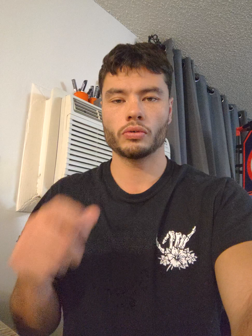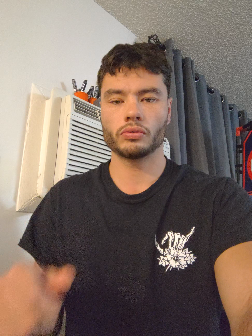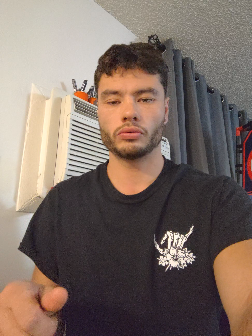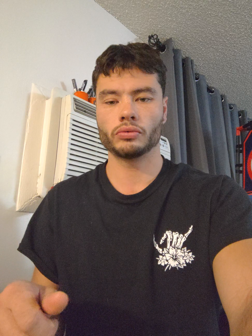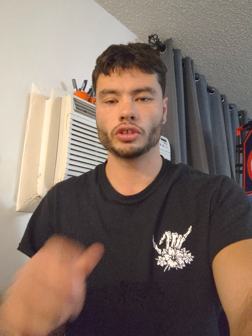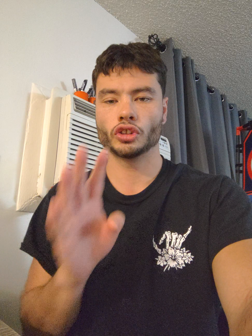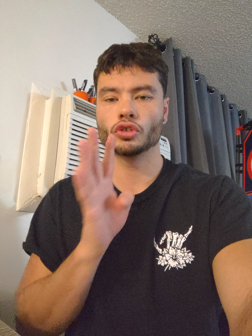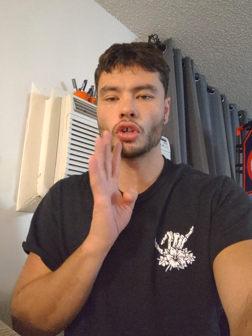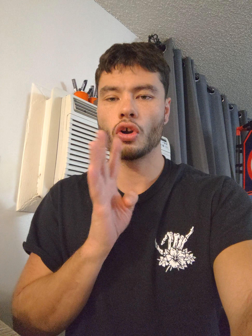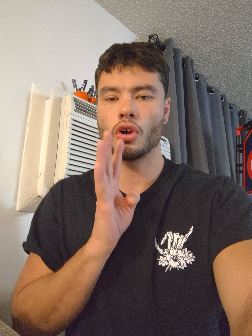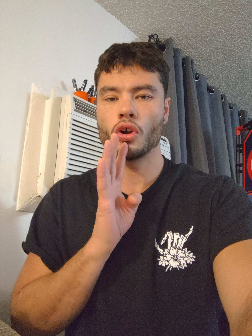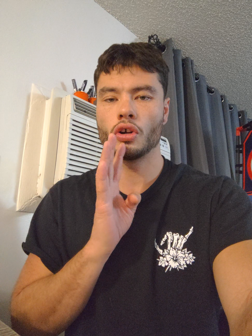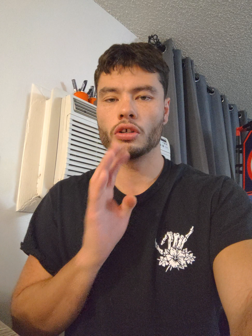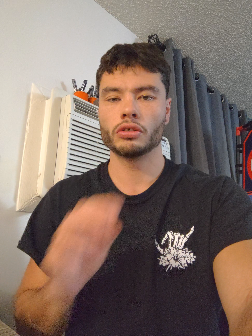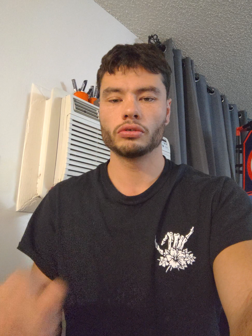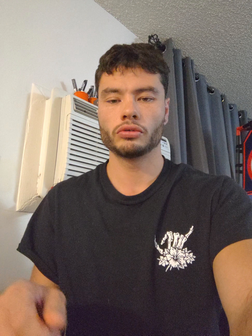talk